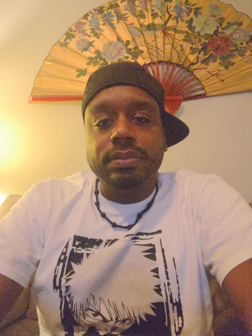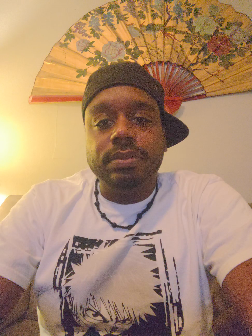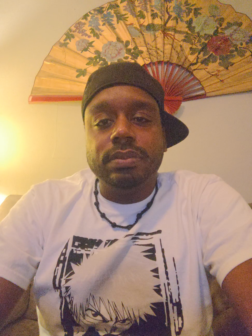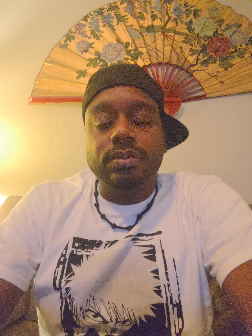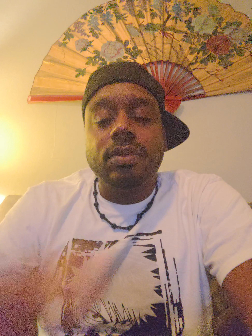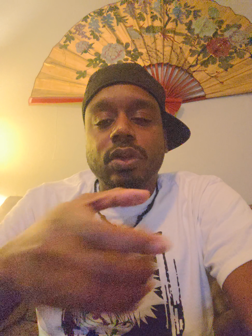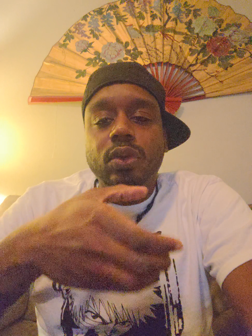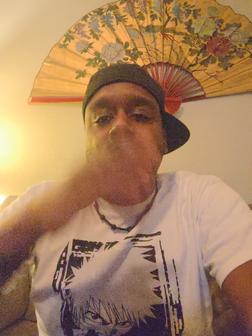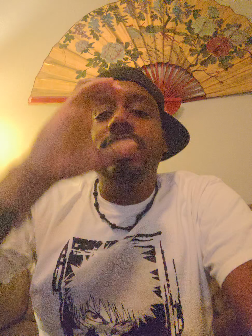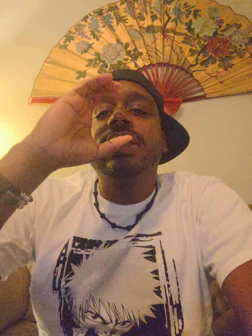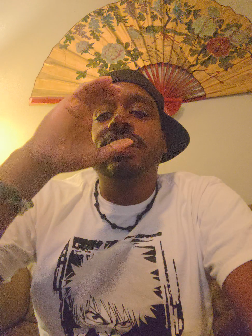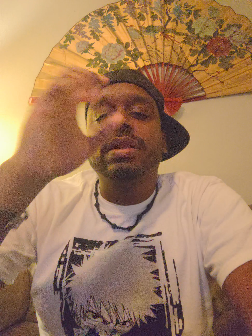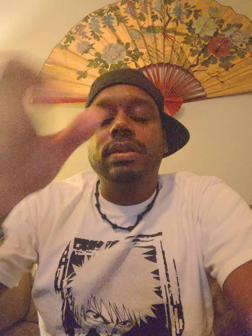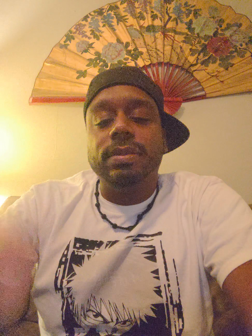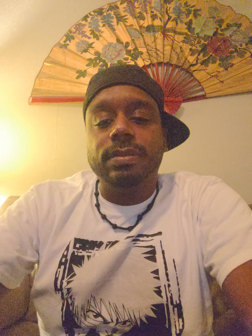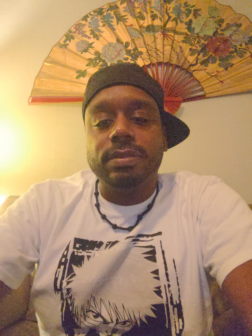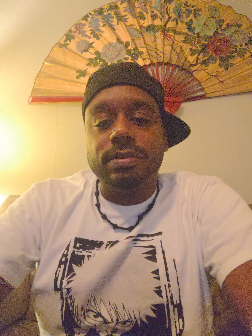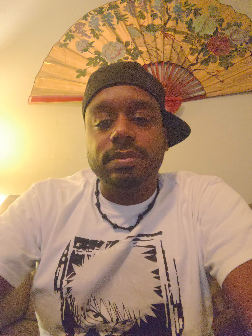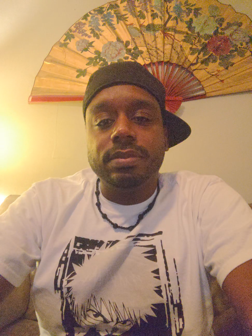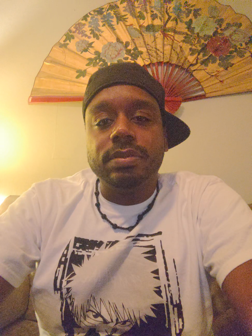drink